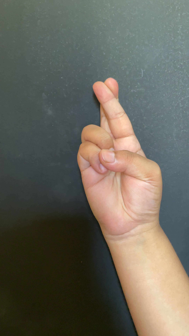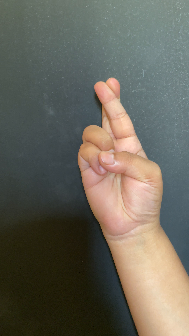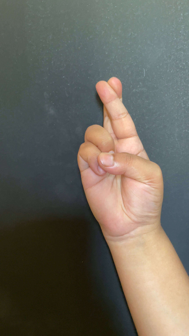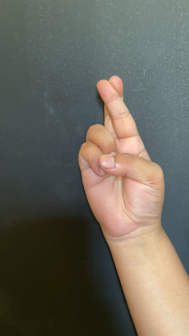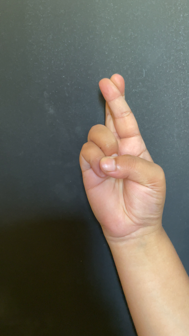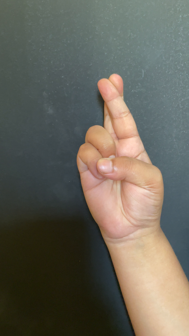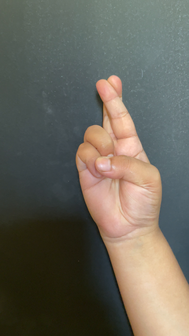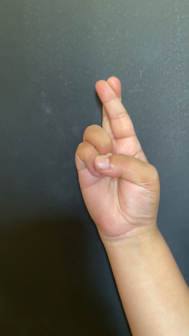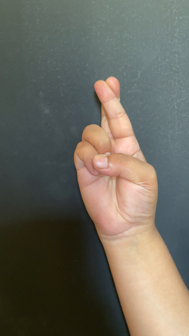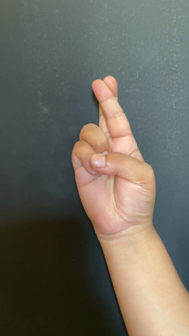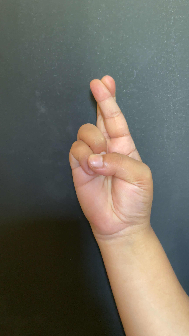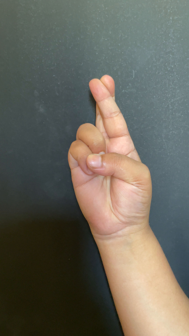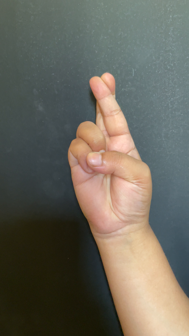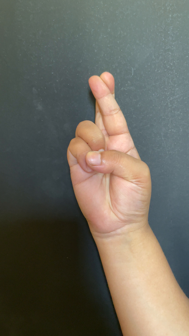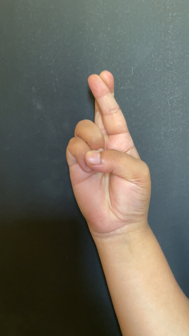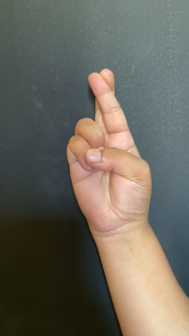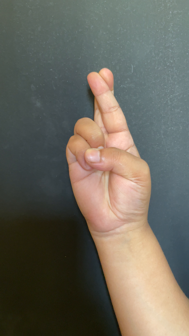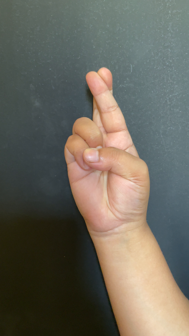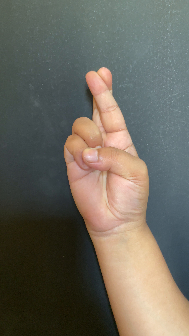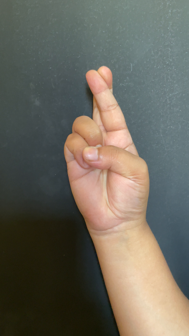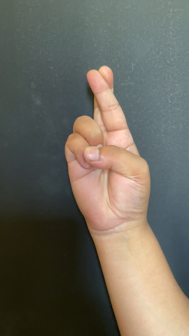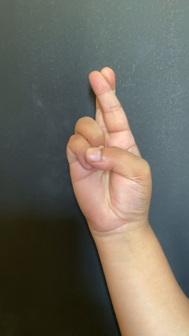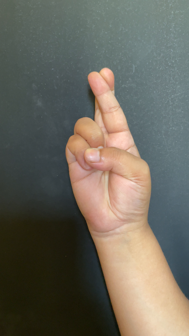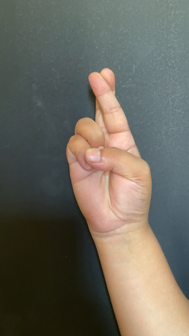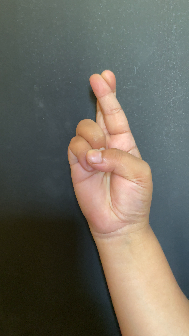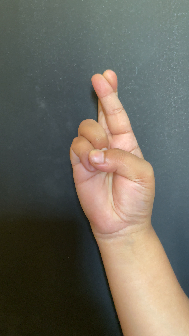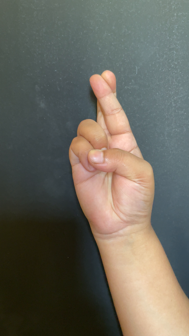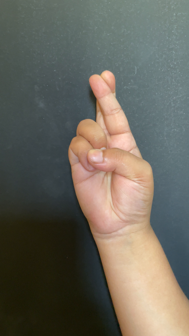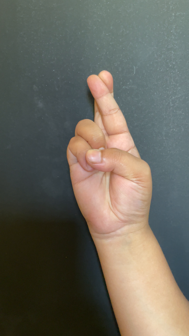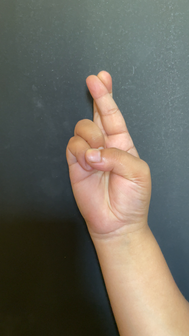र